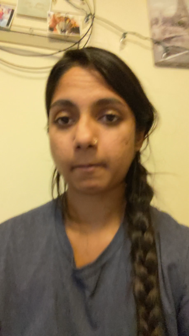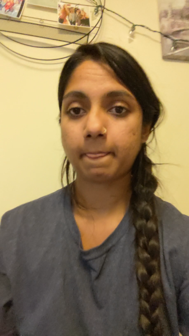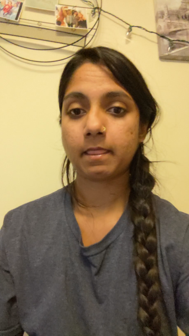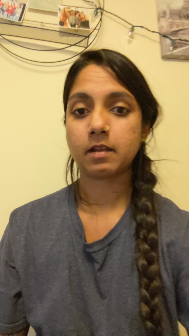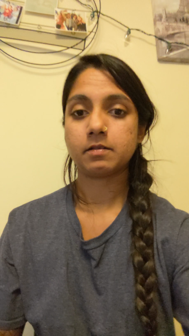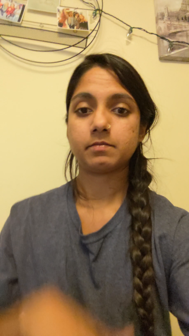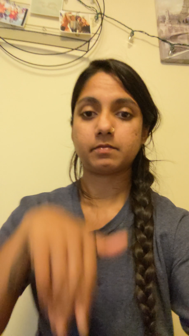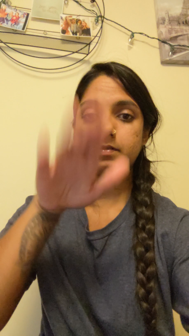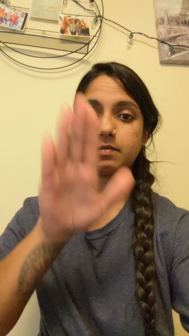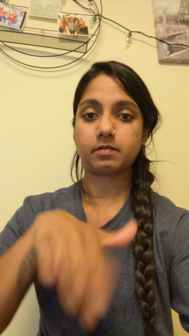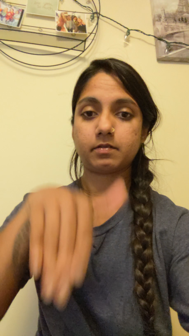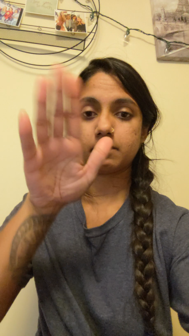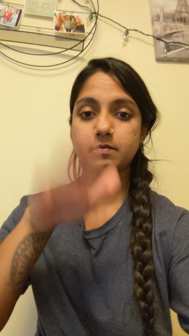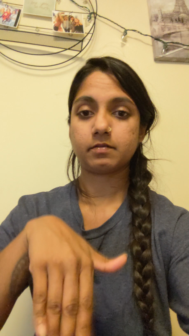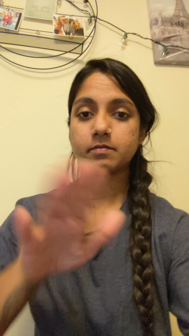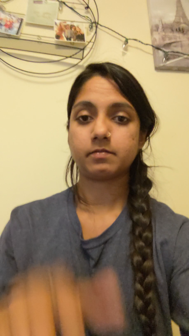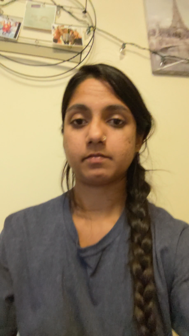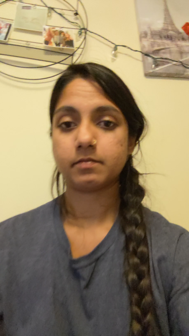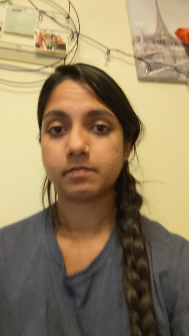paint